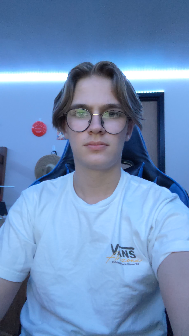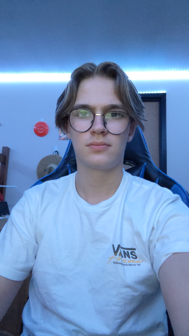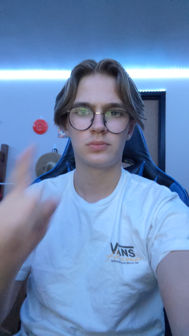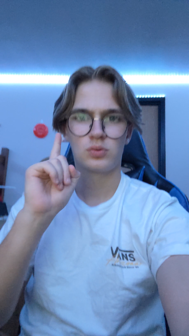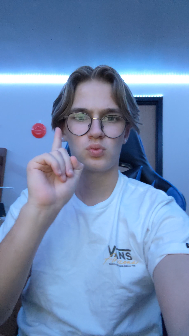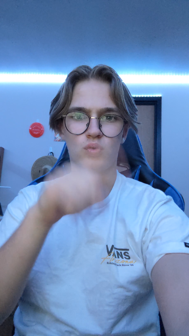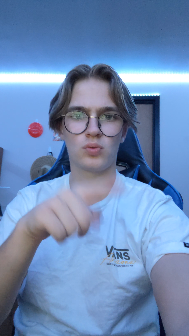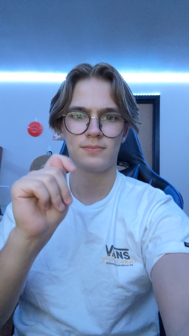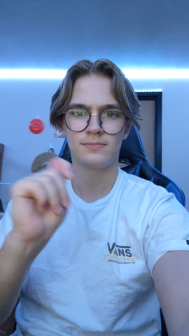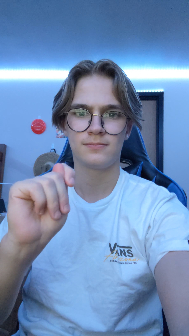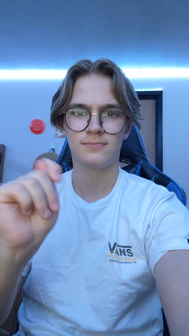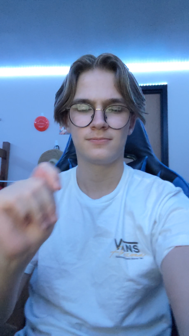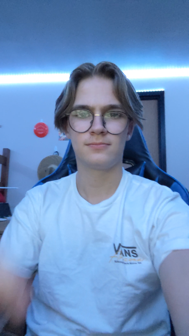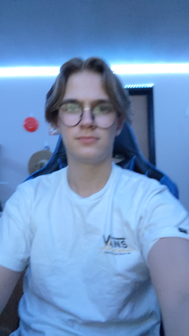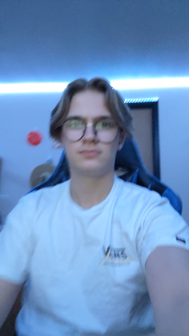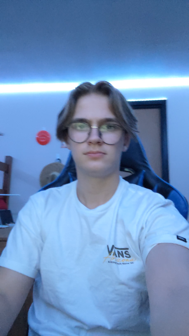go potty